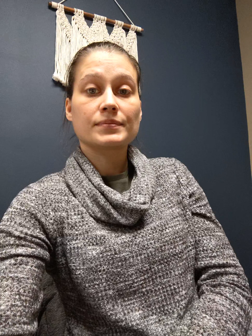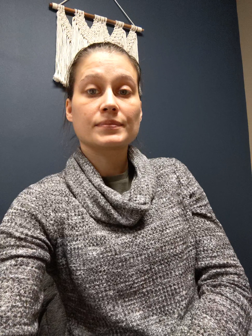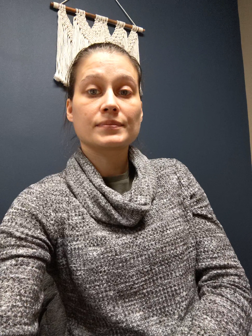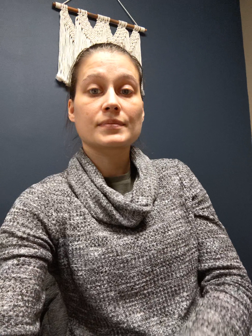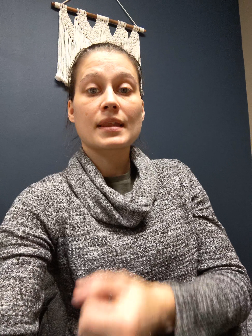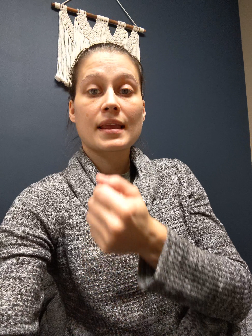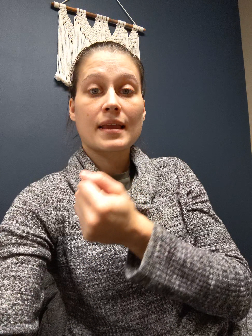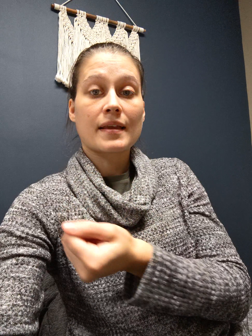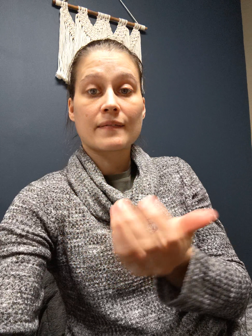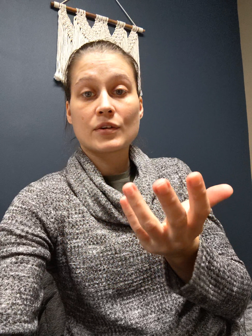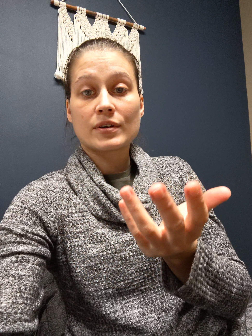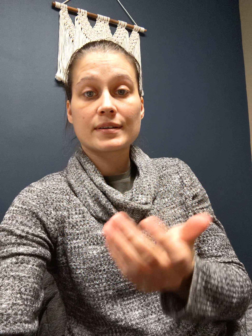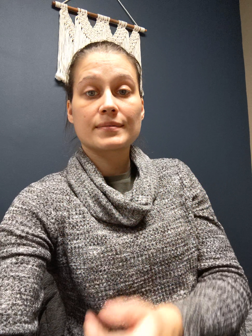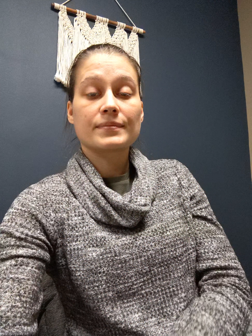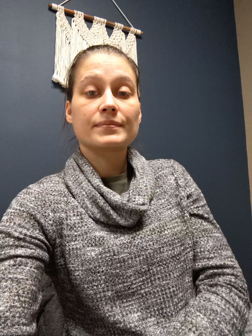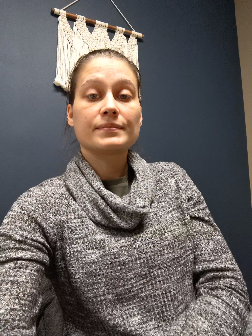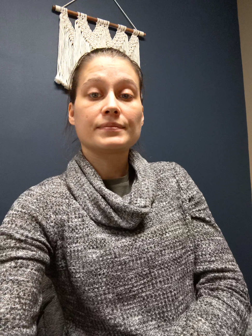every